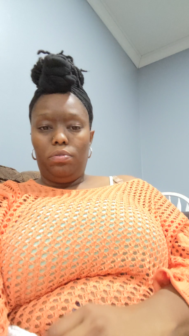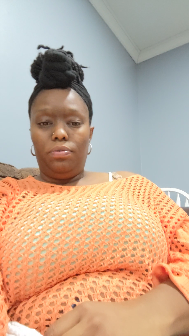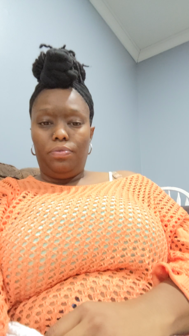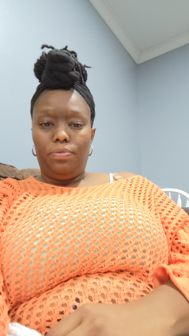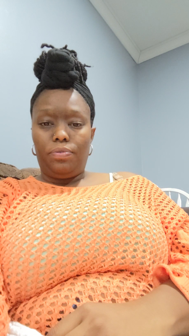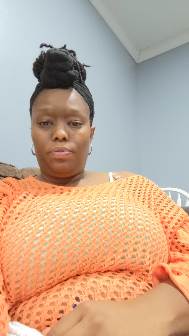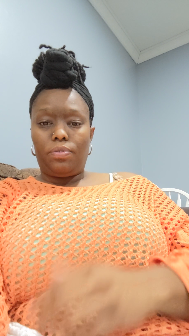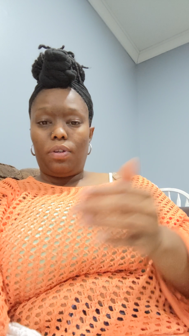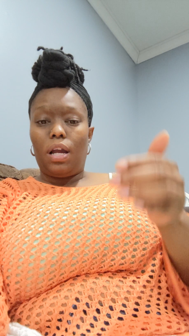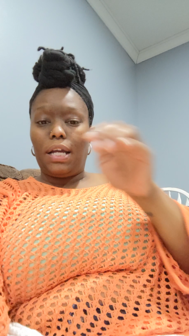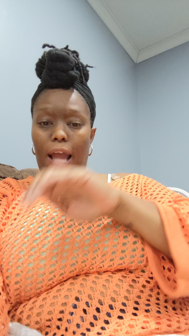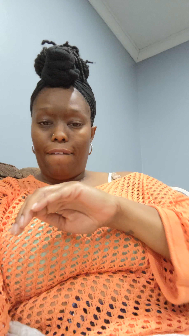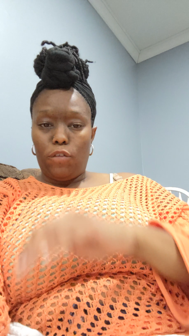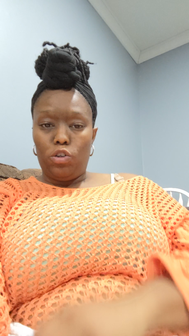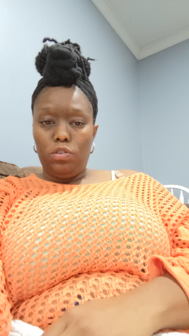cover